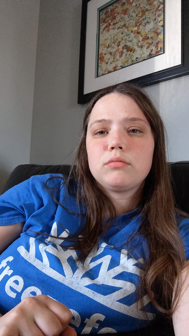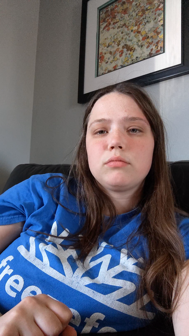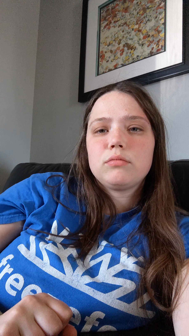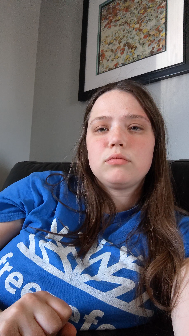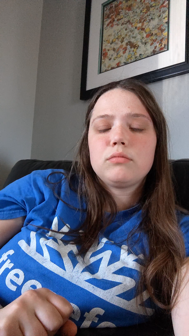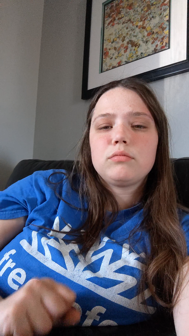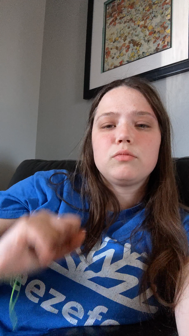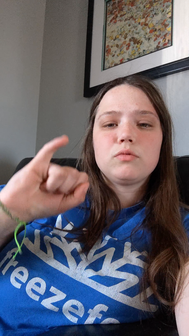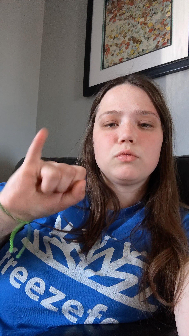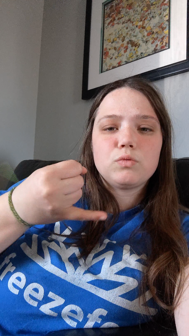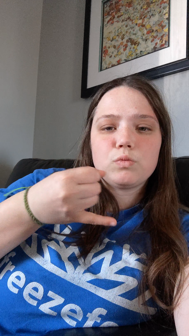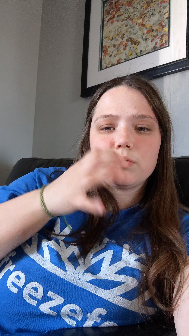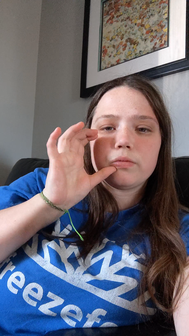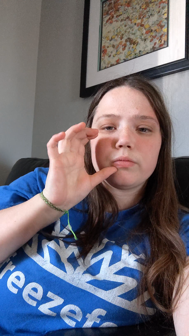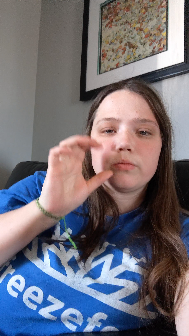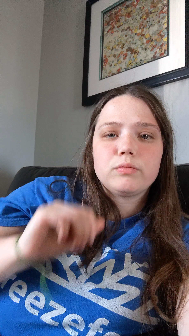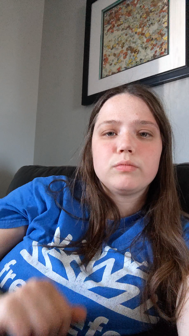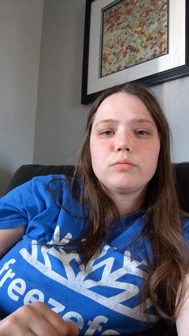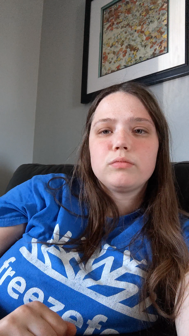juice